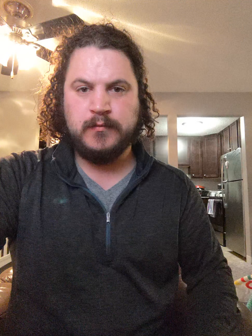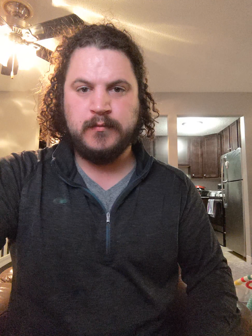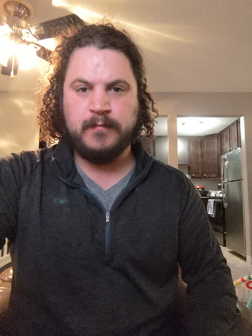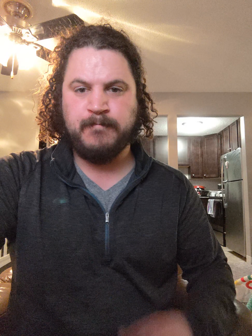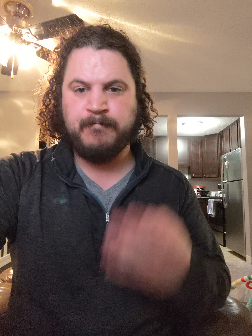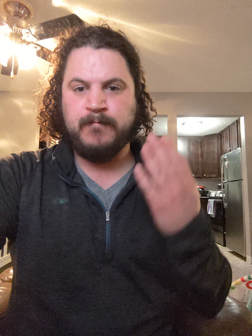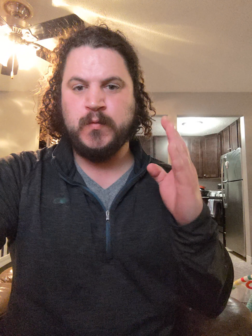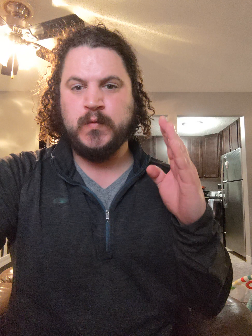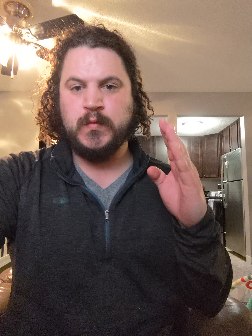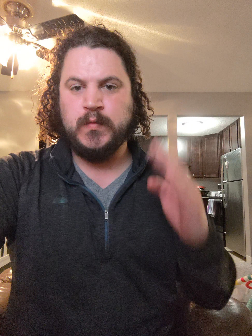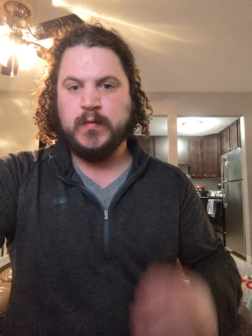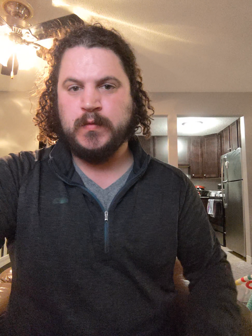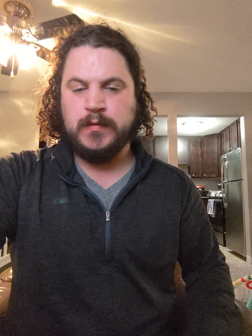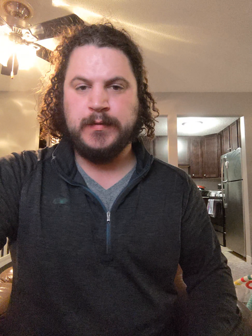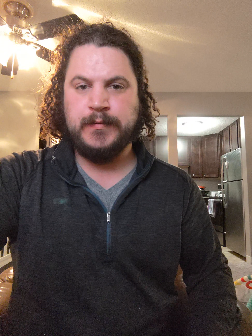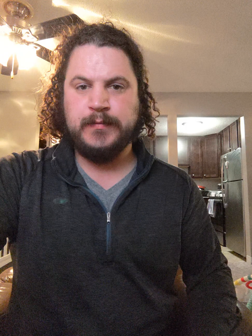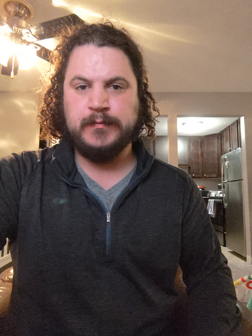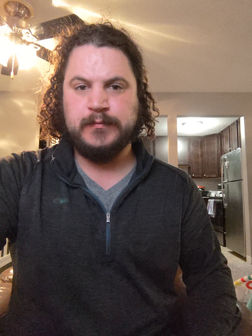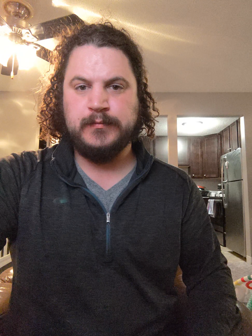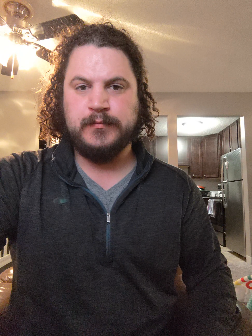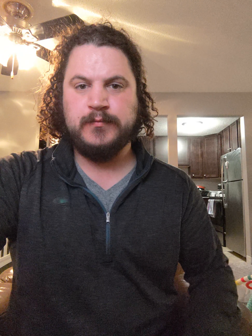blue